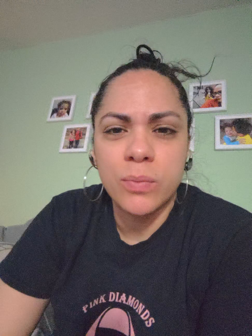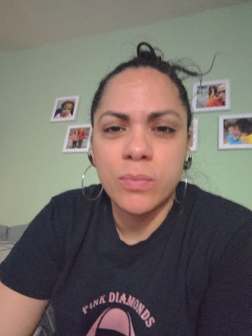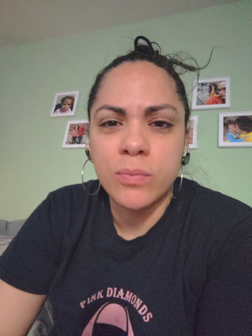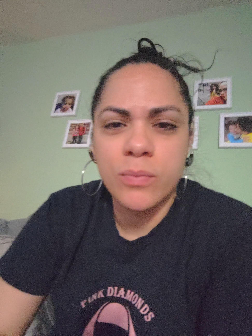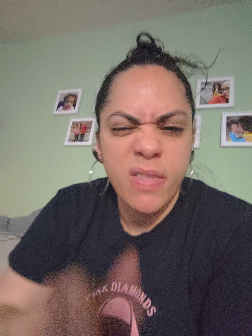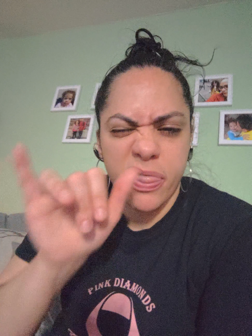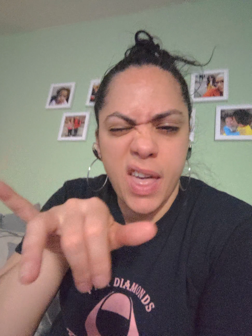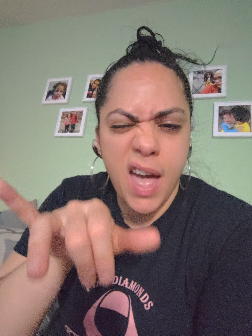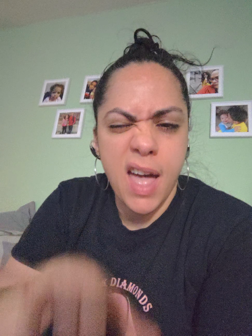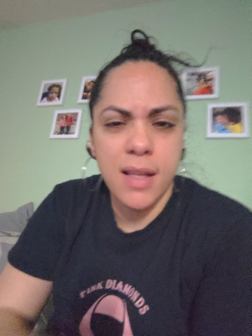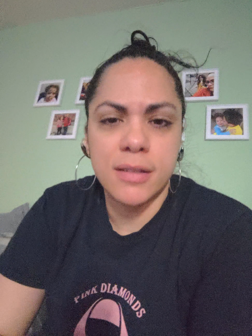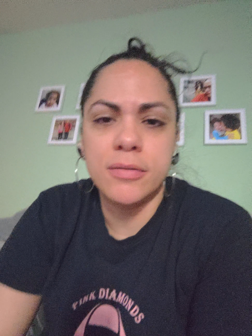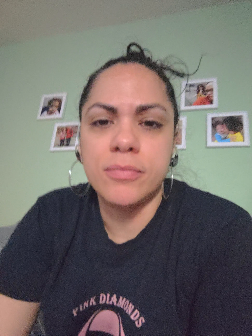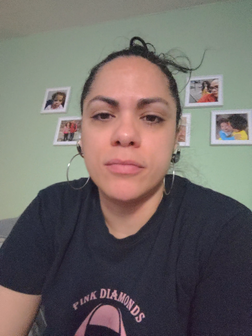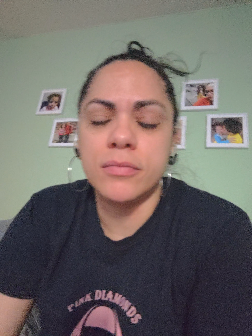that